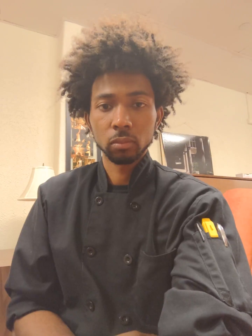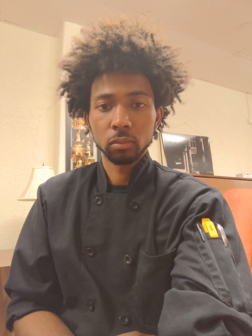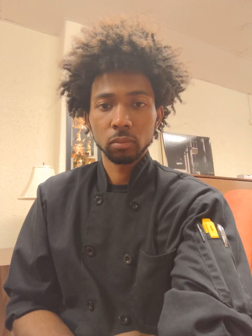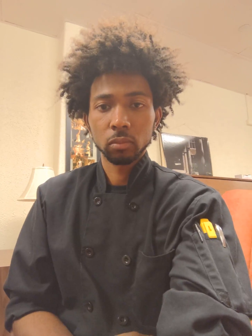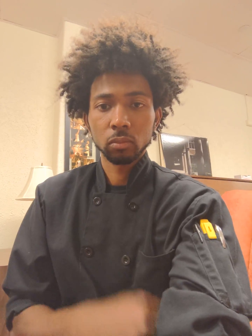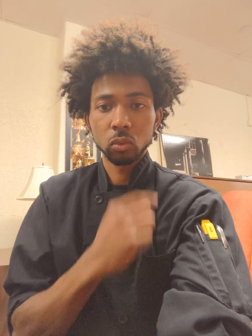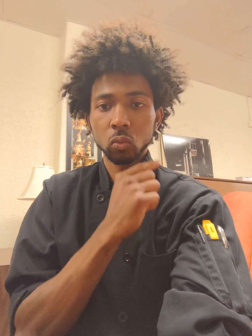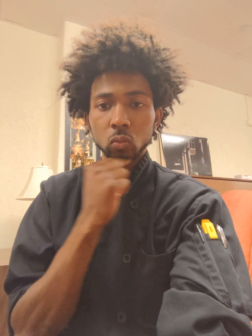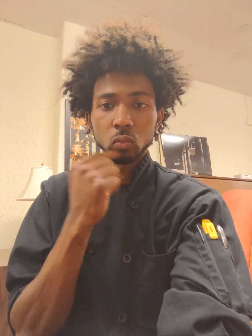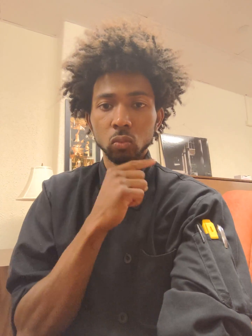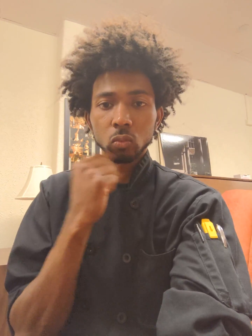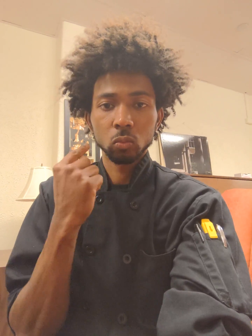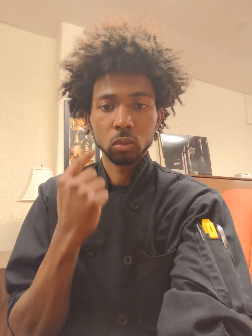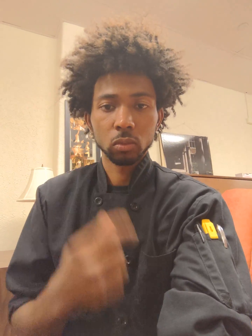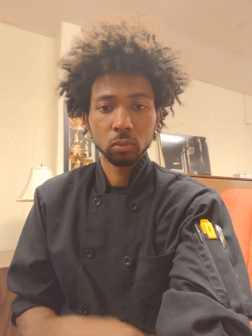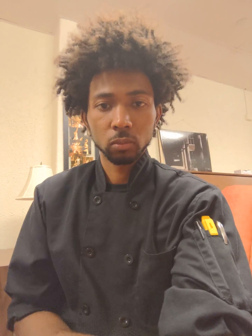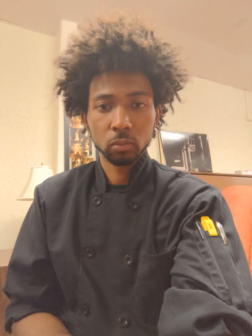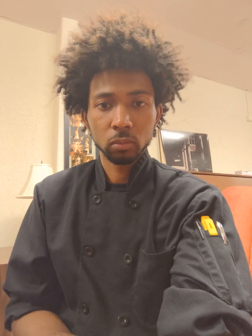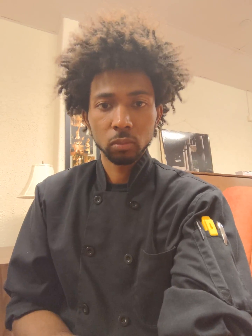glue